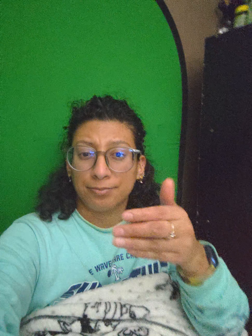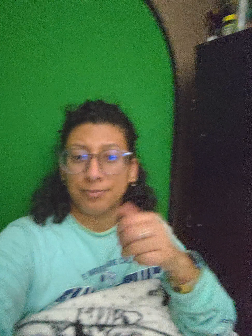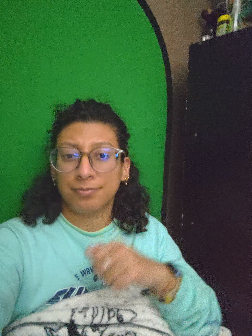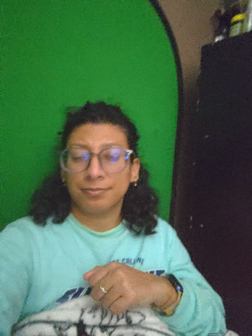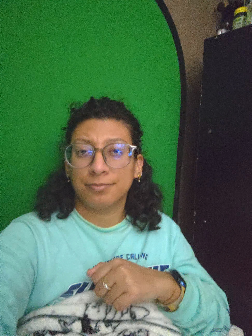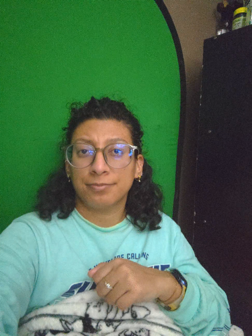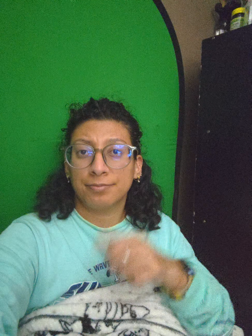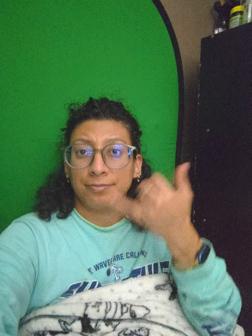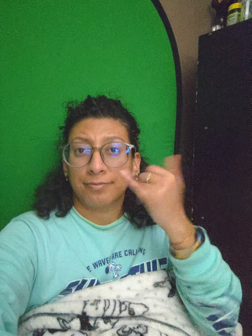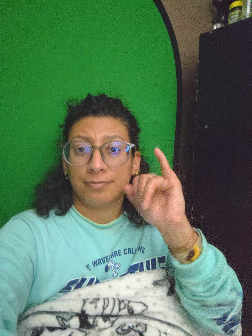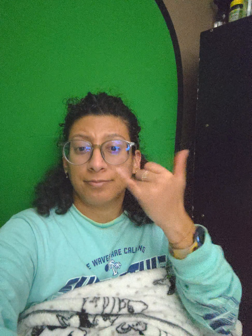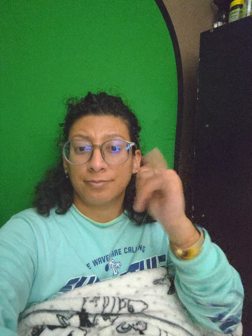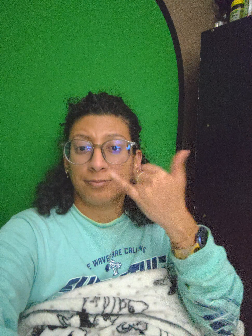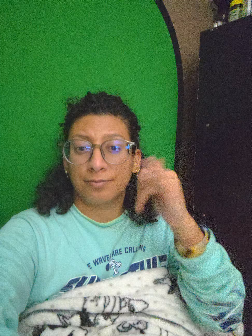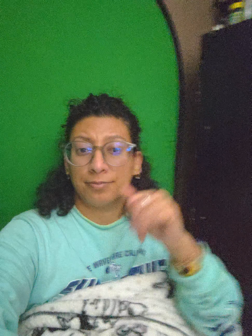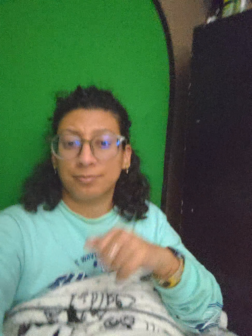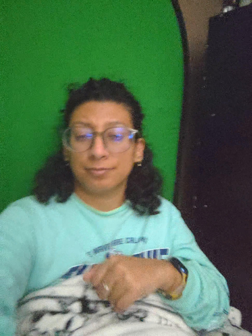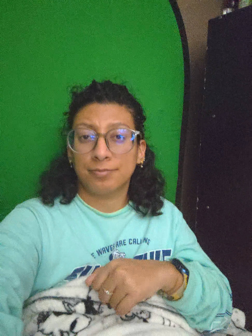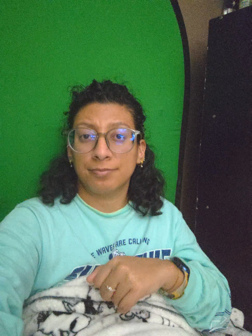yellow